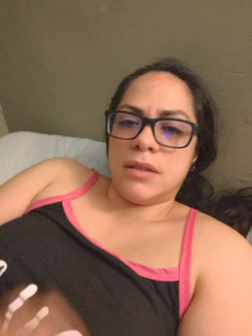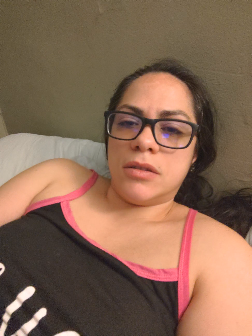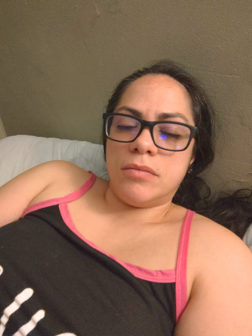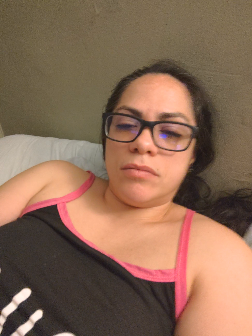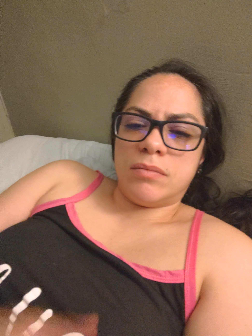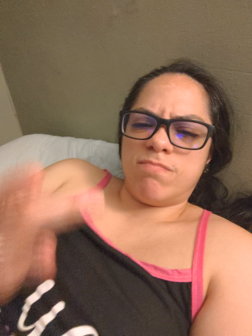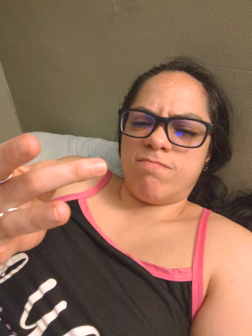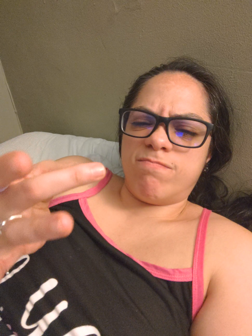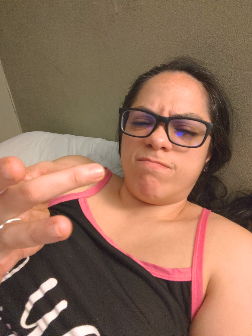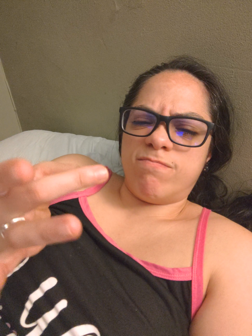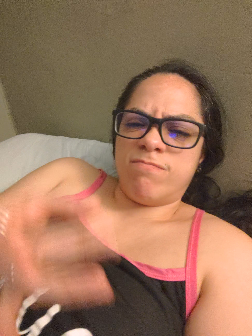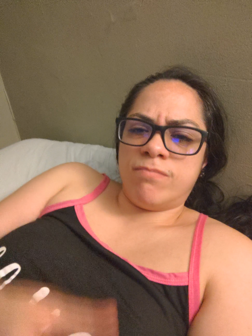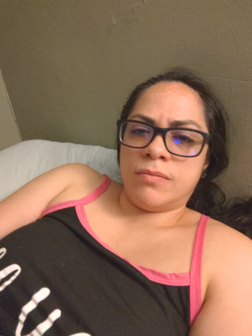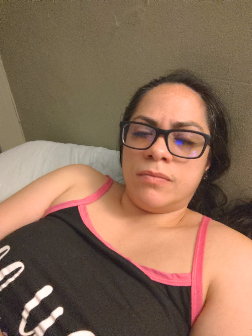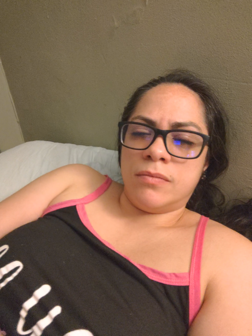sticky